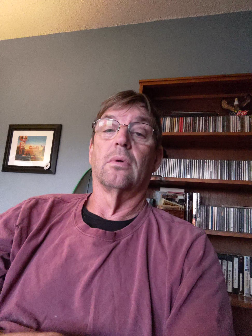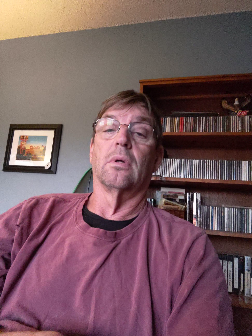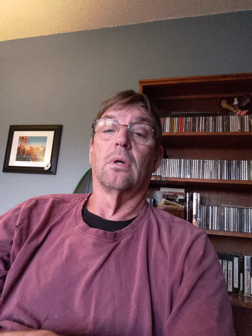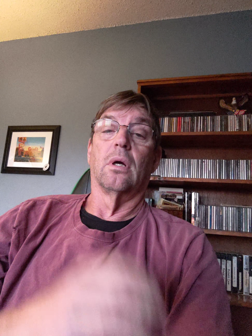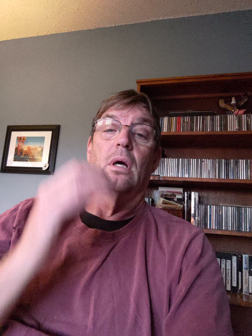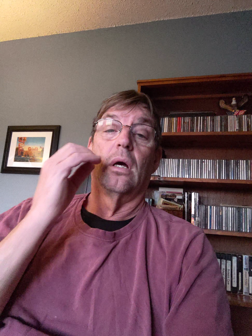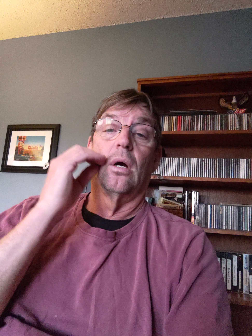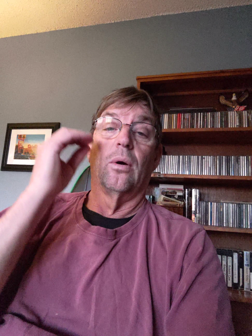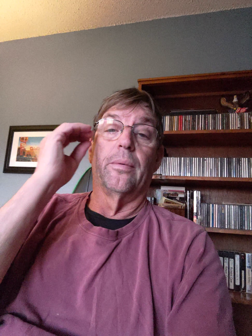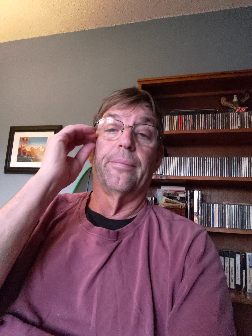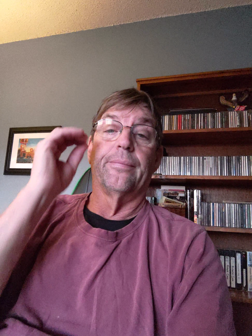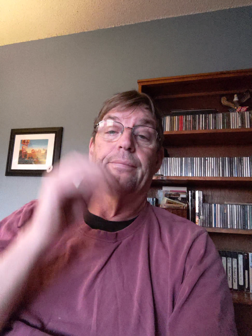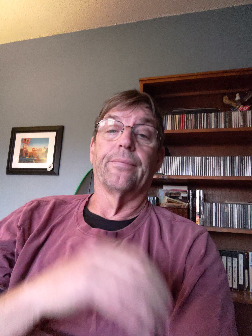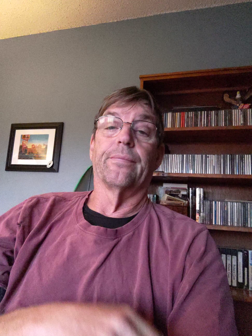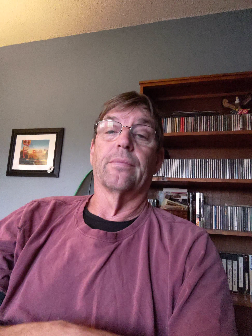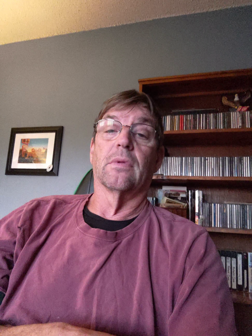home